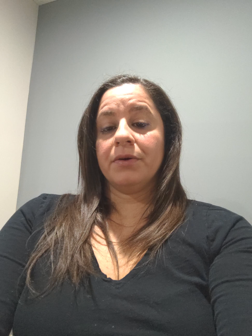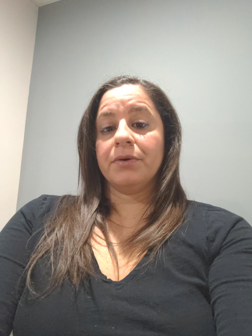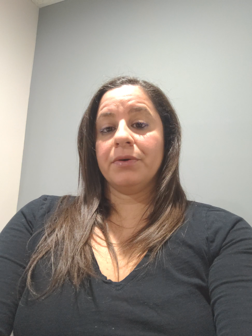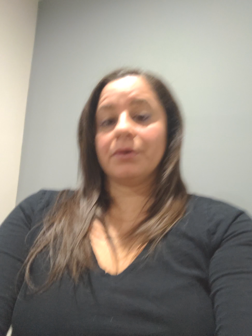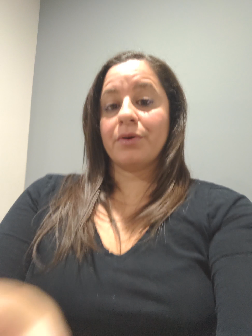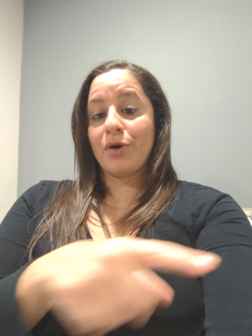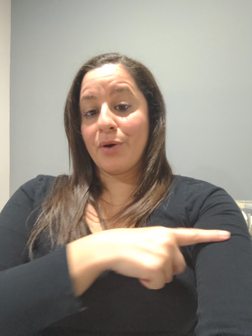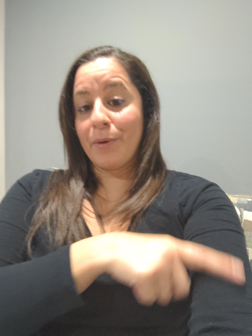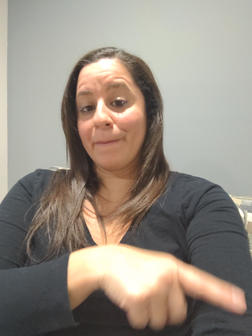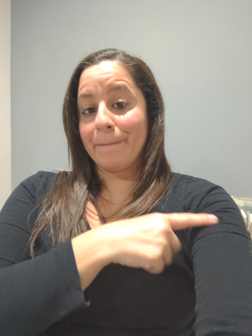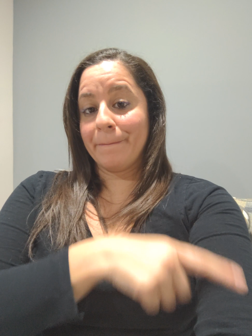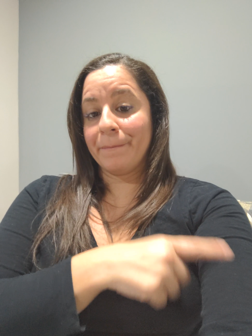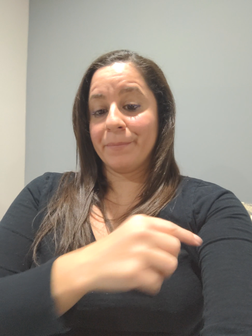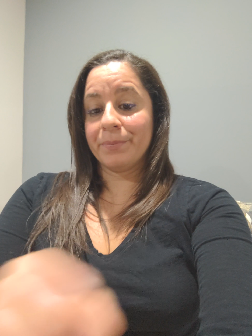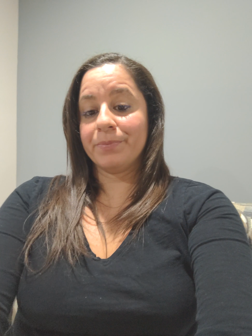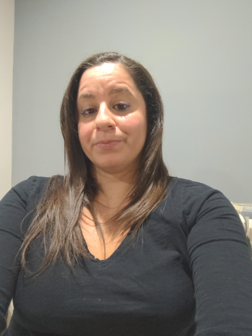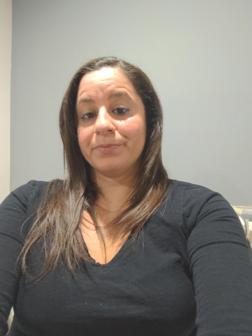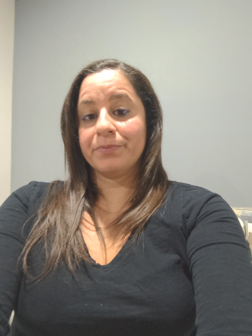arm